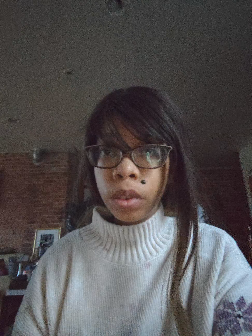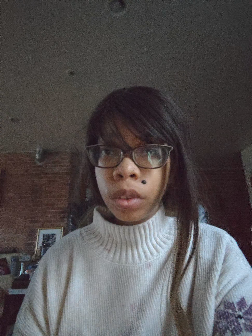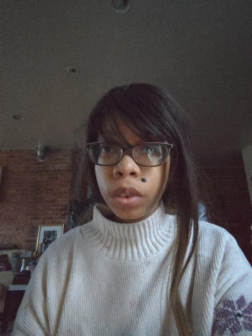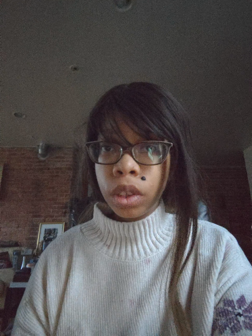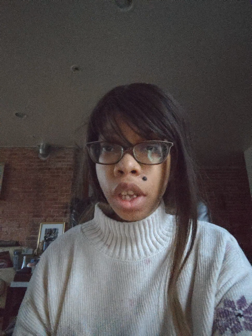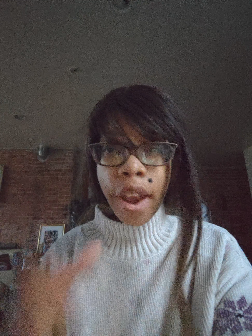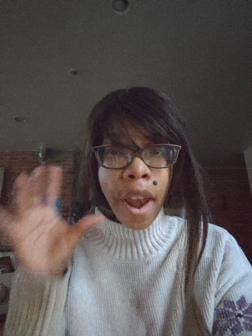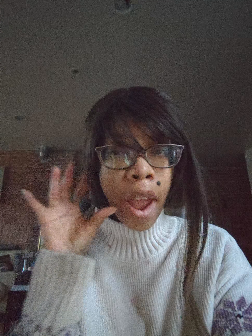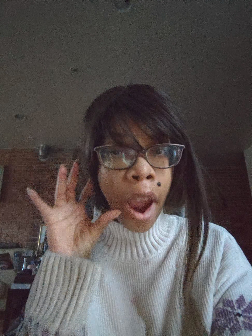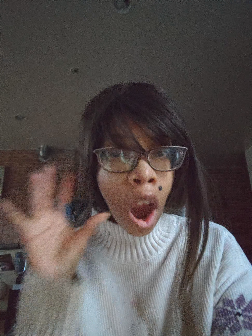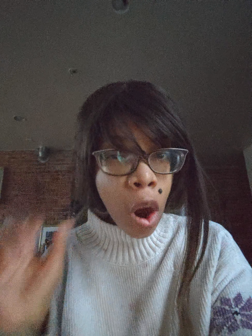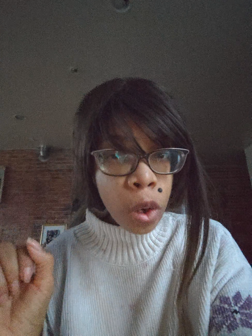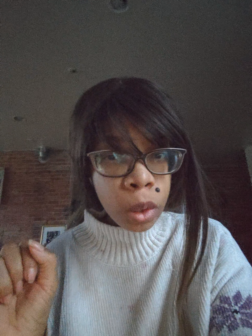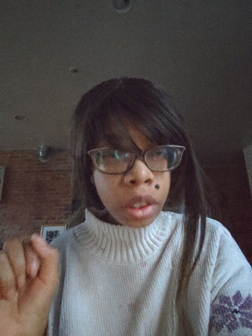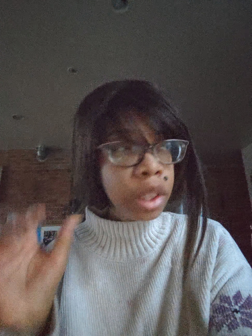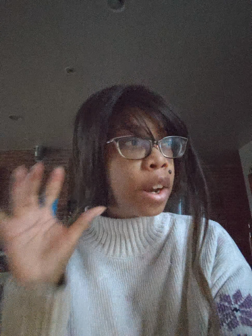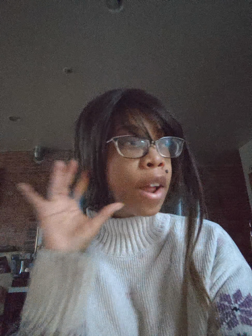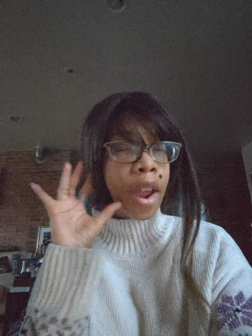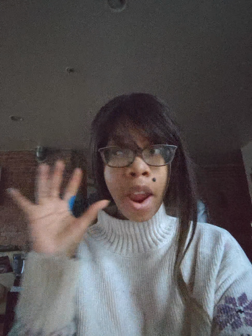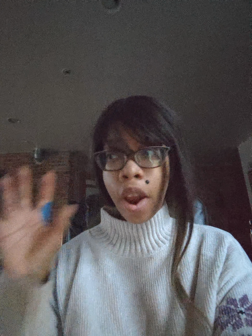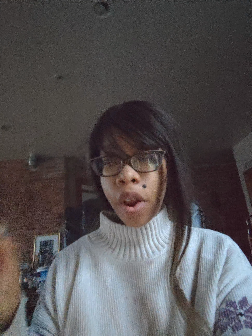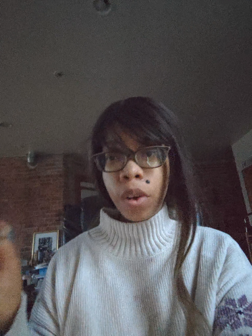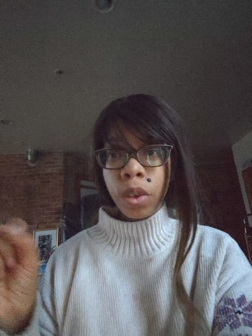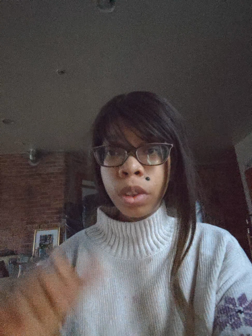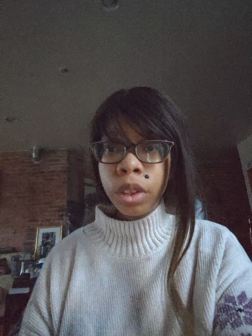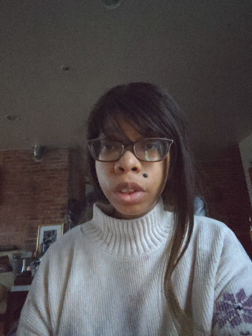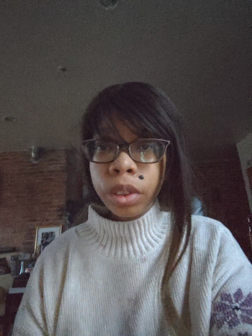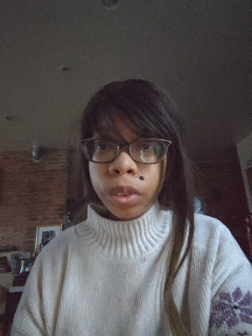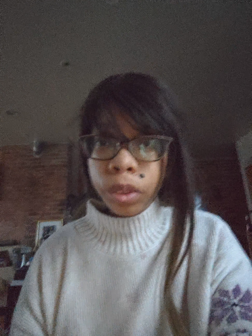loud